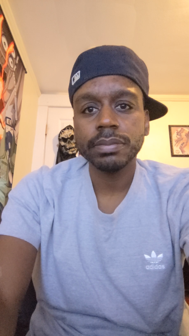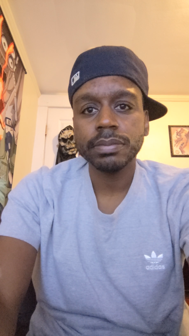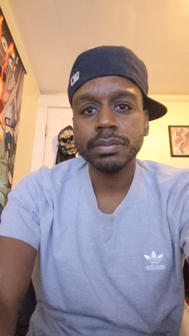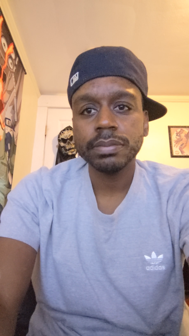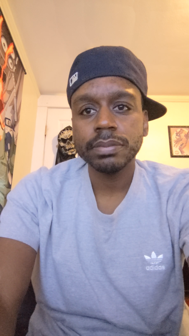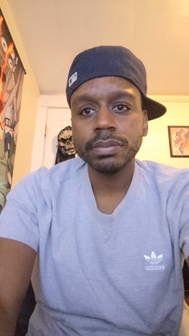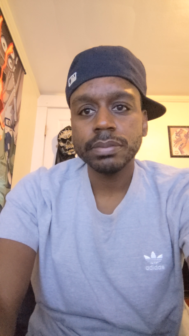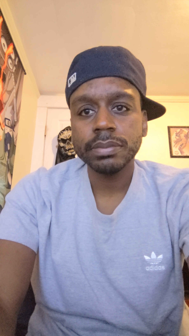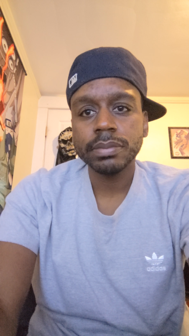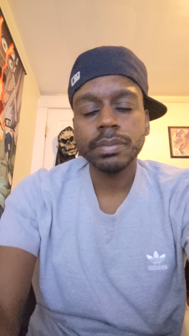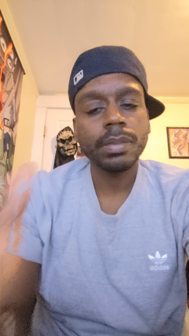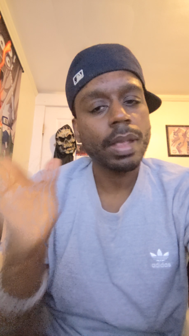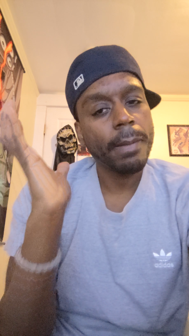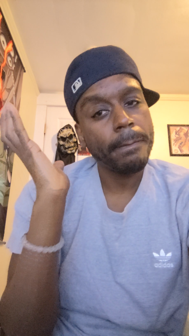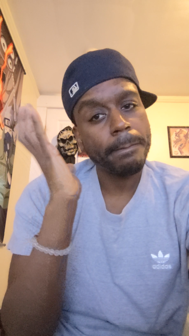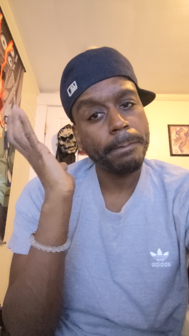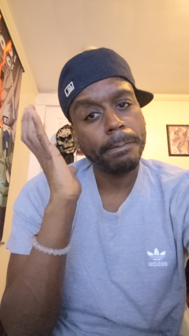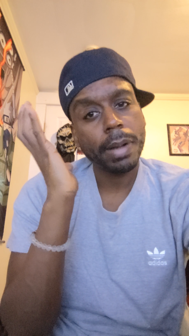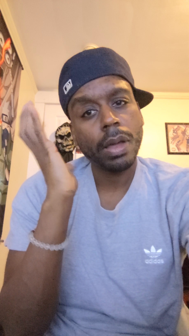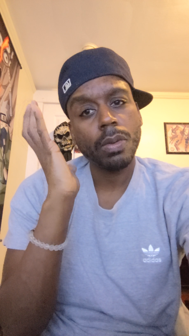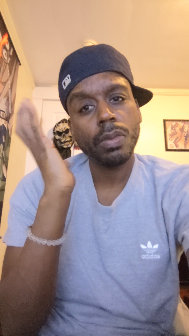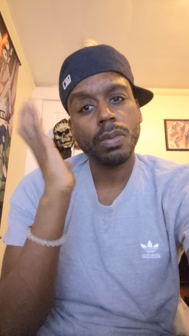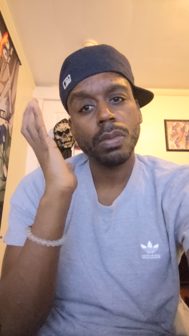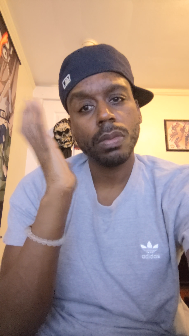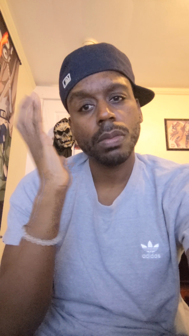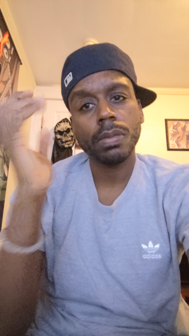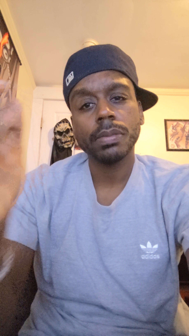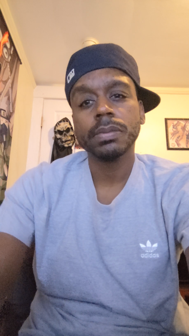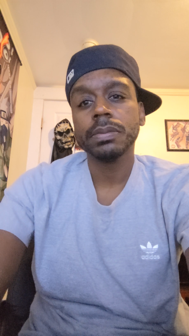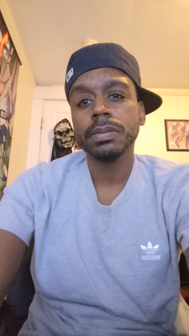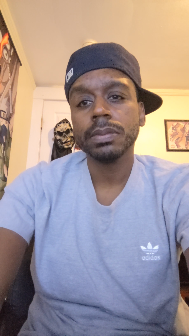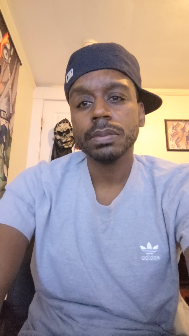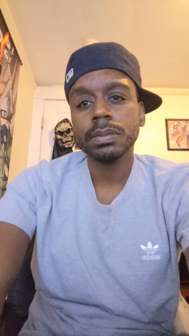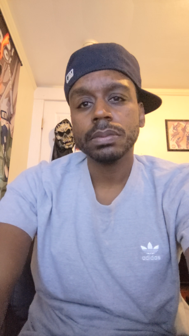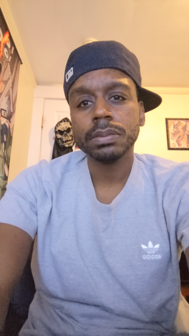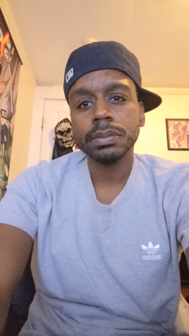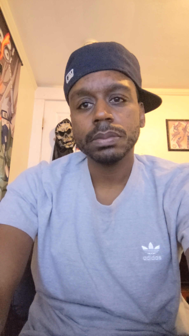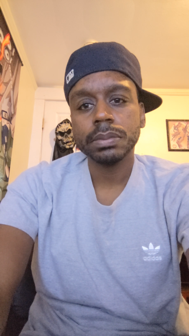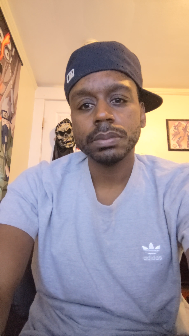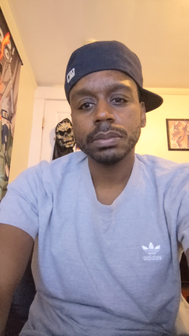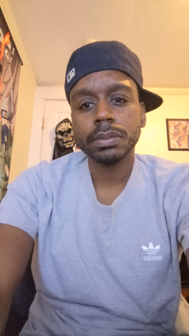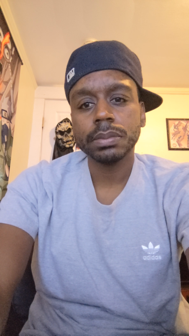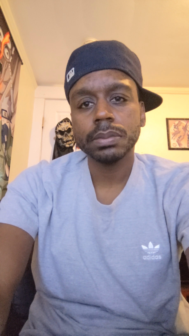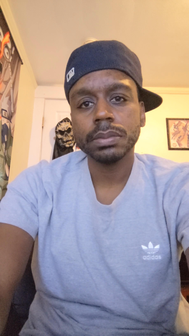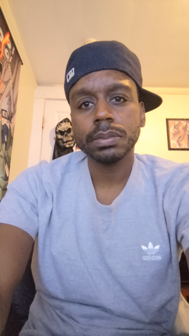pillow